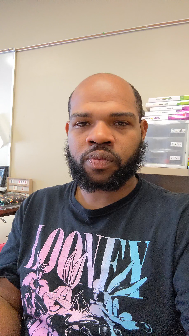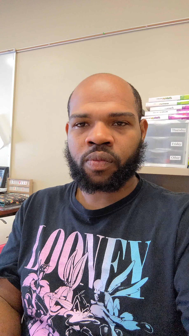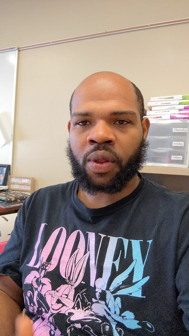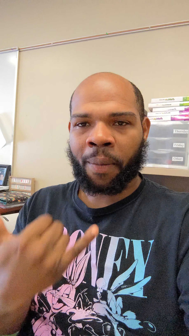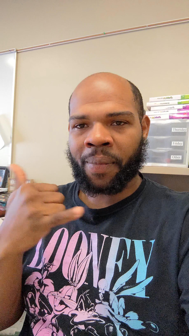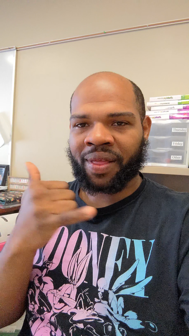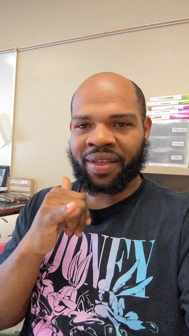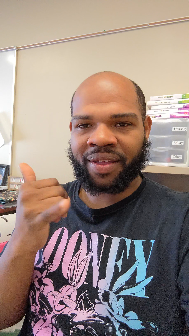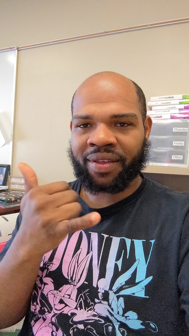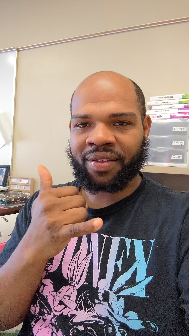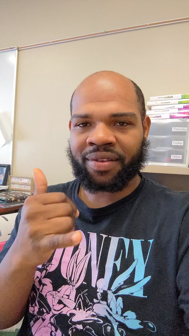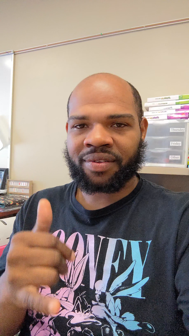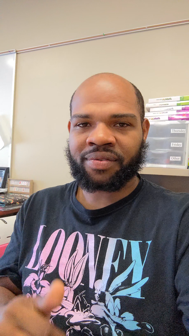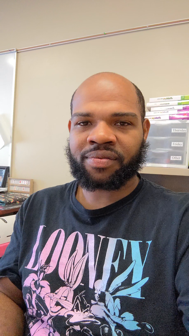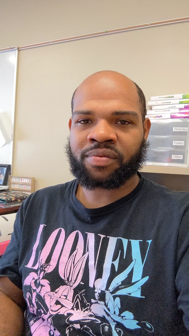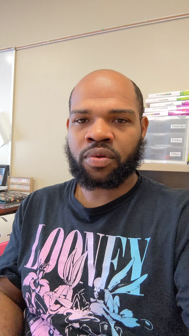play